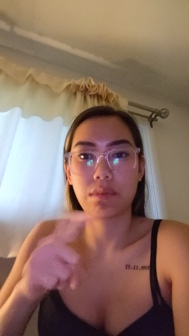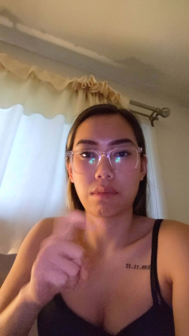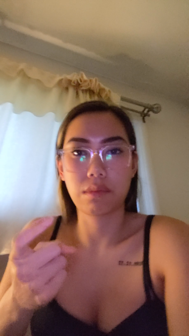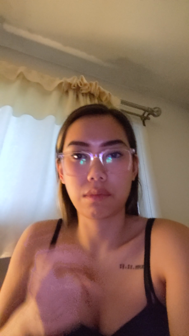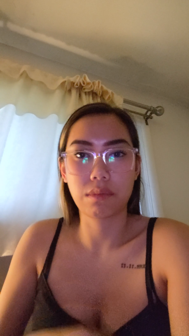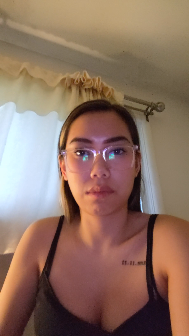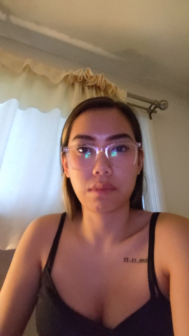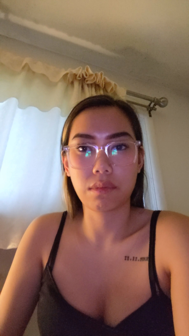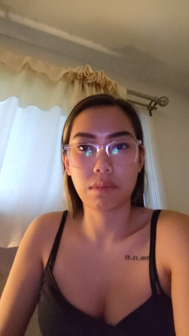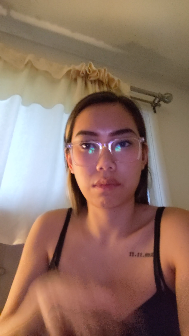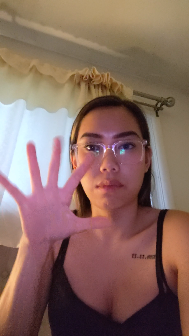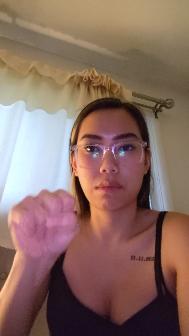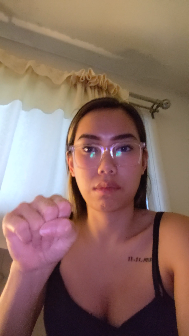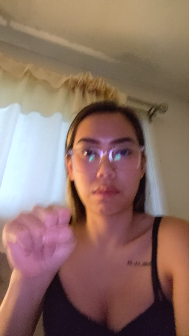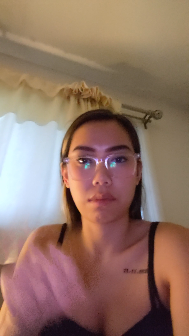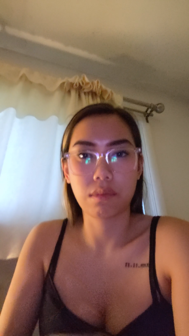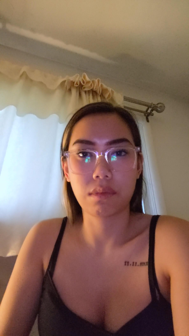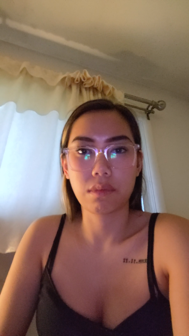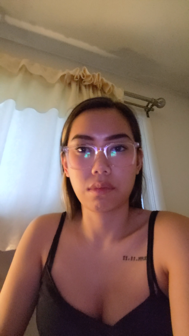catch